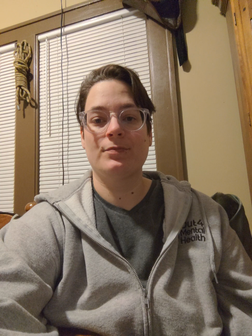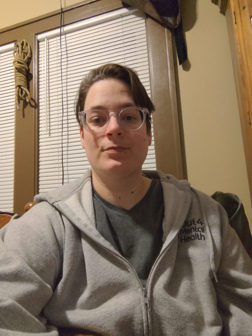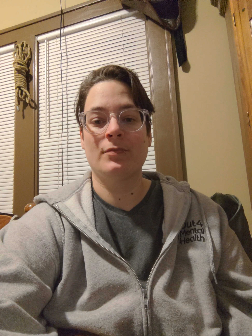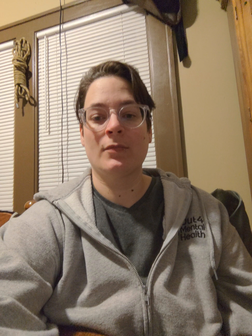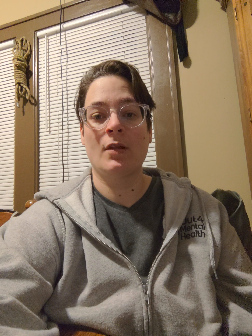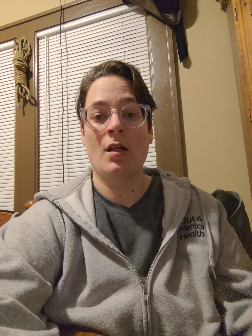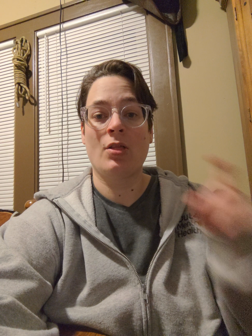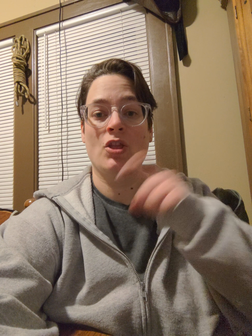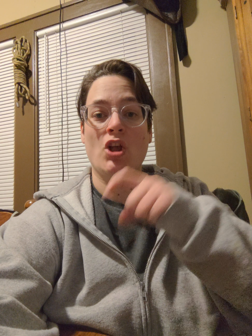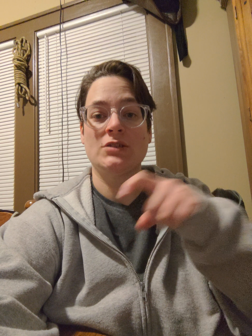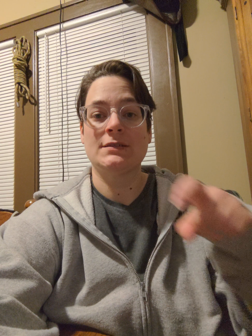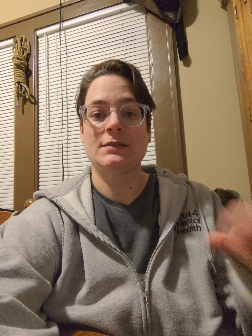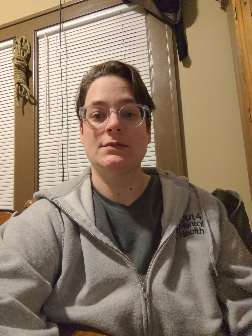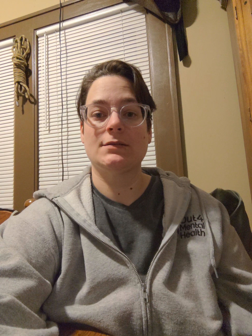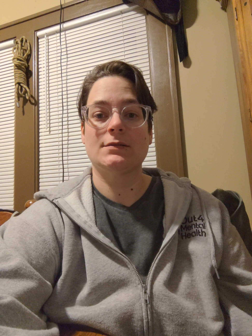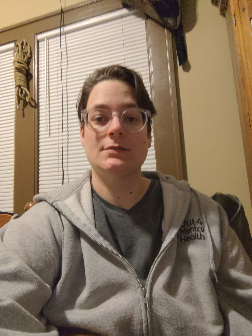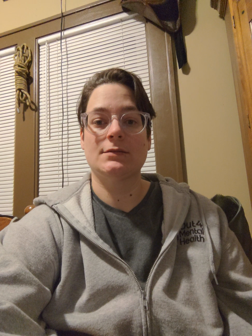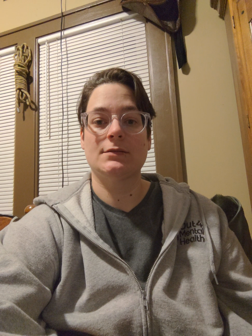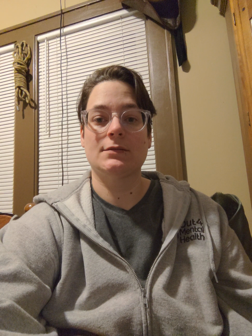closet